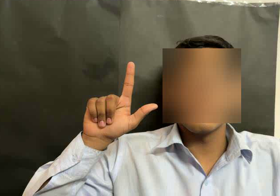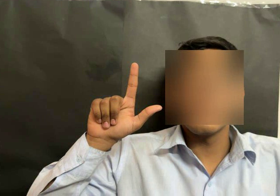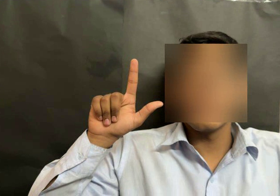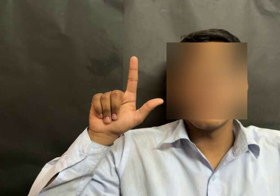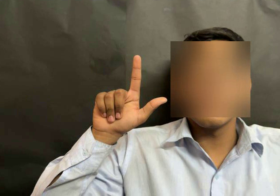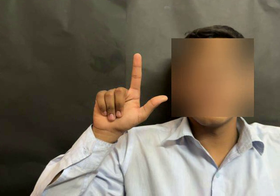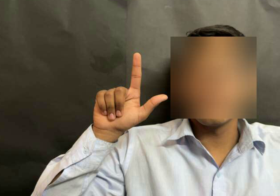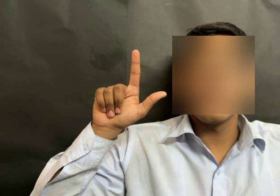L